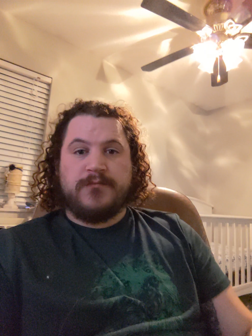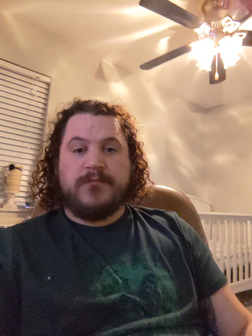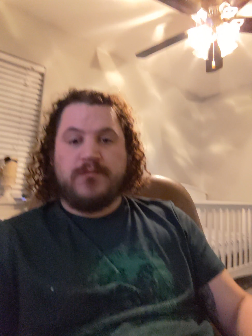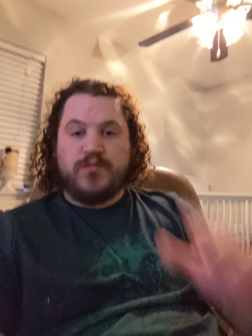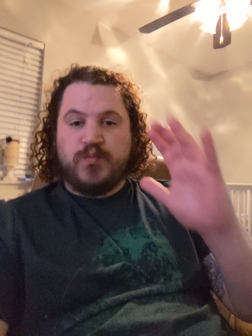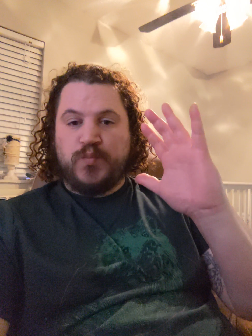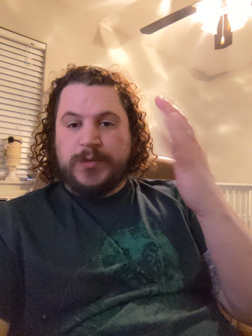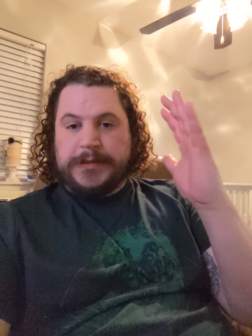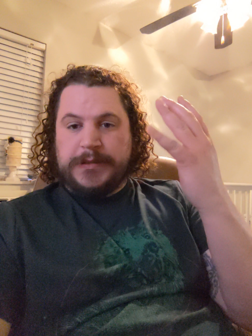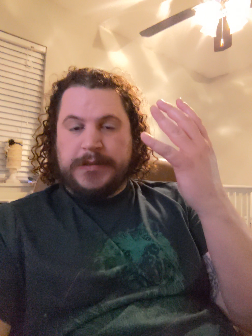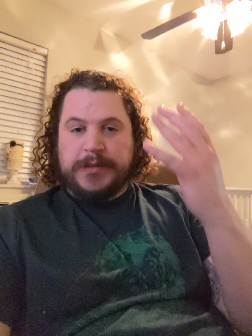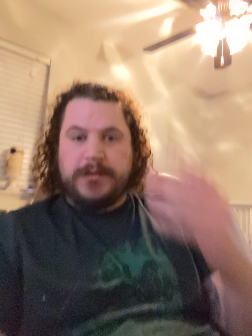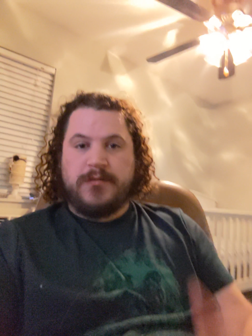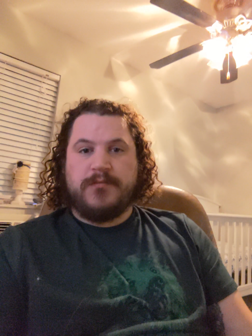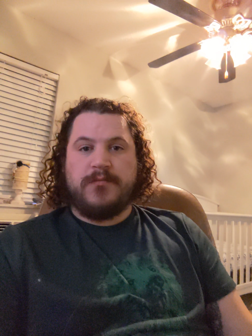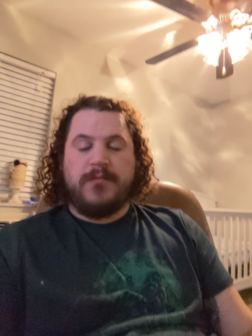tree